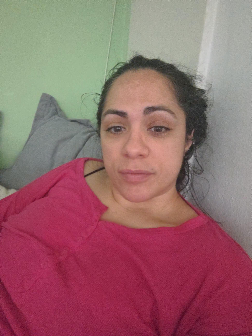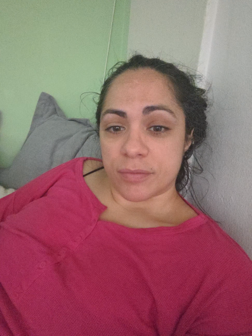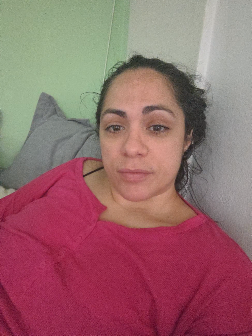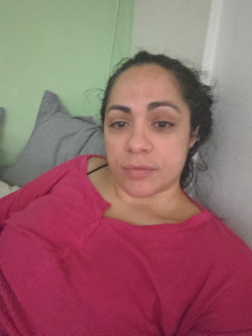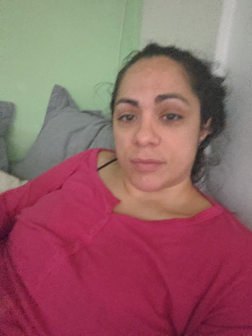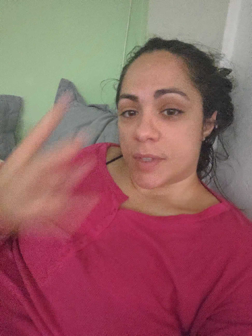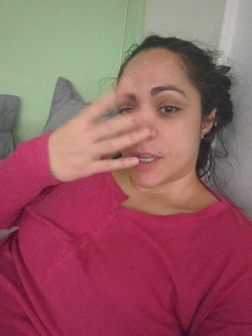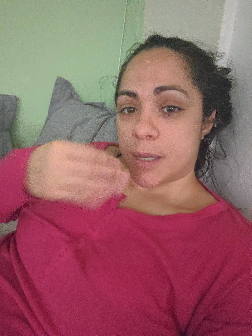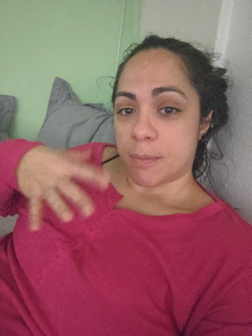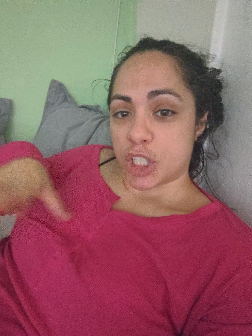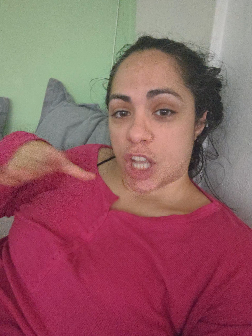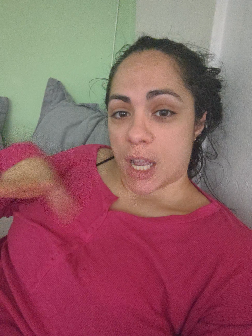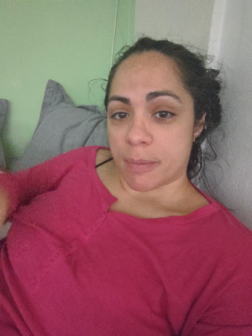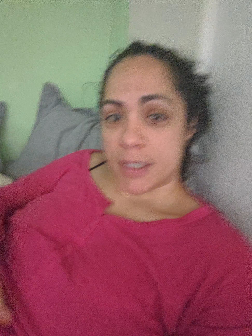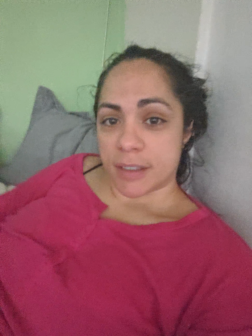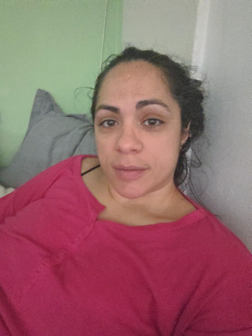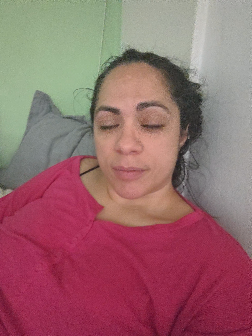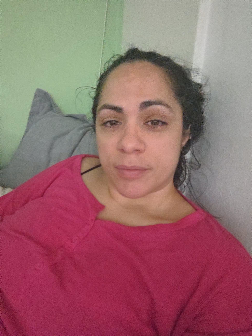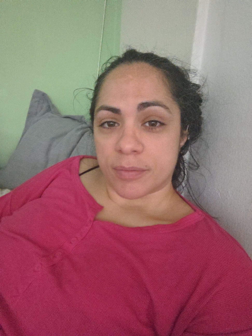pajamas